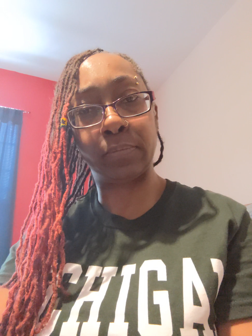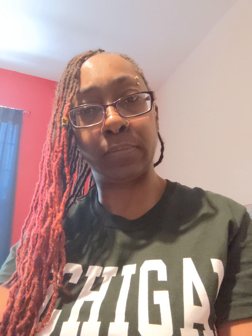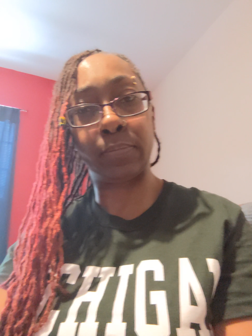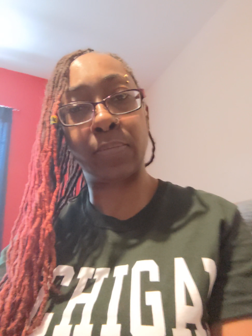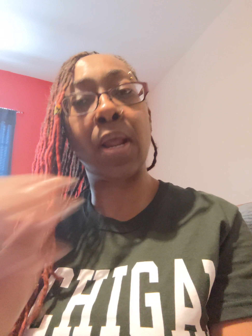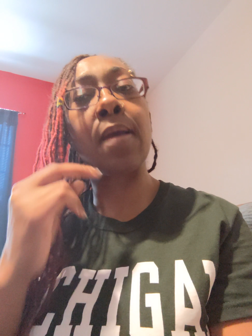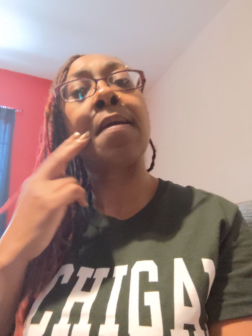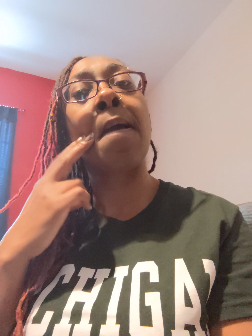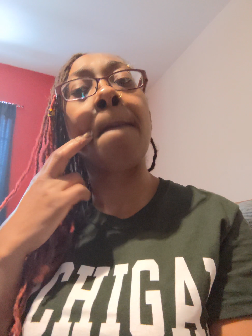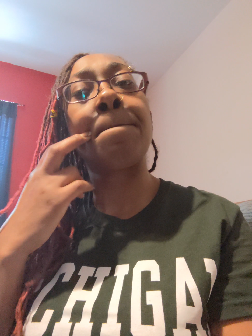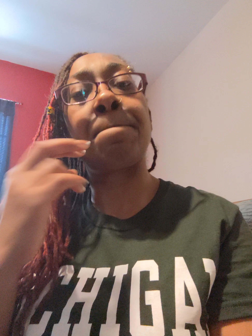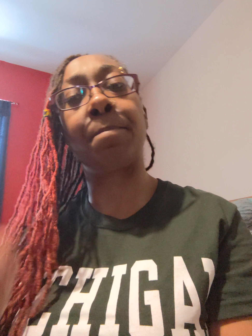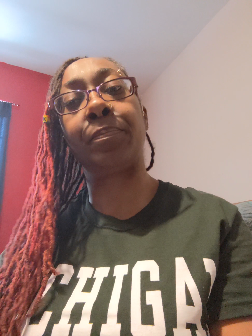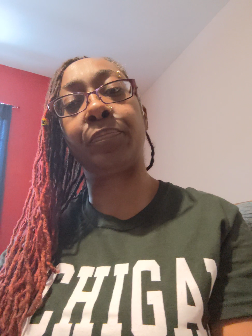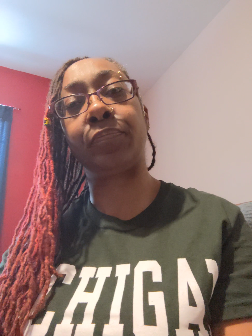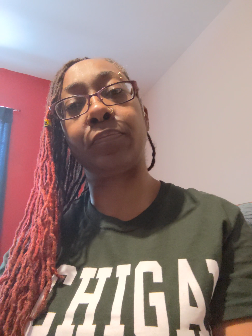gum